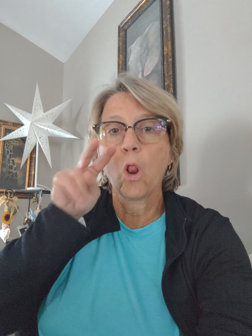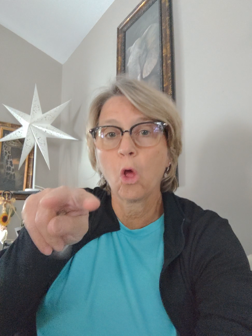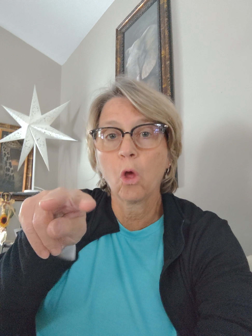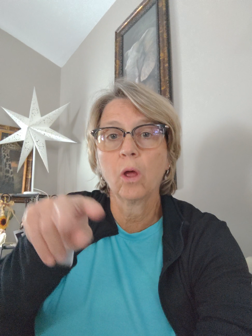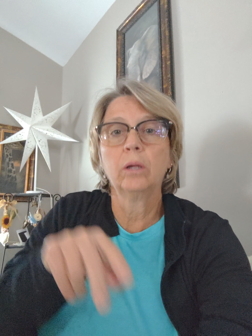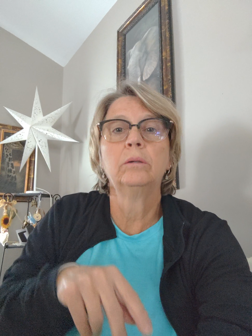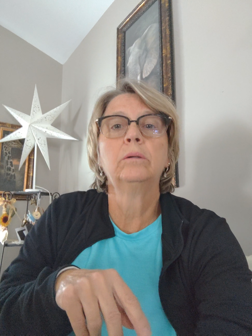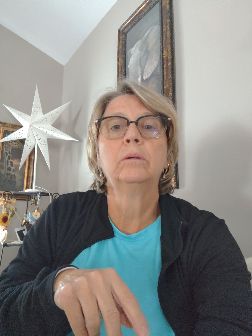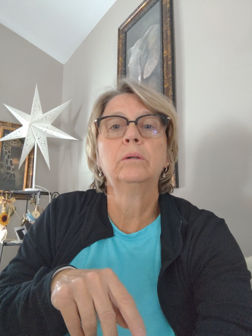look